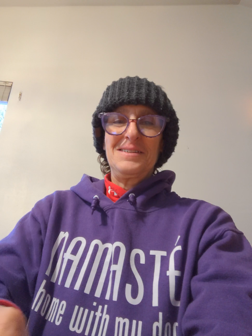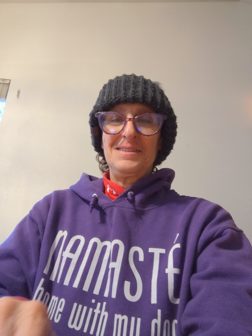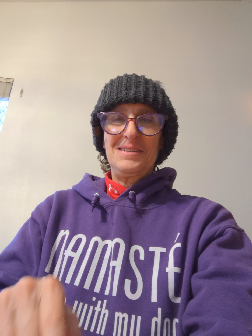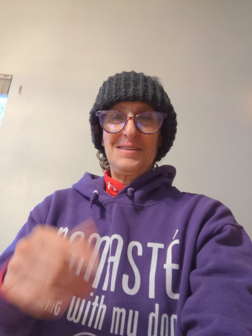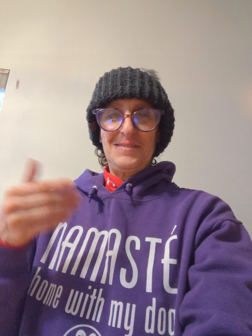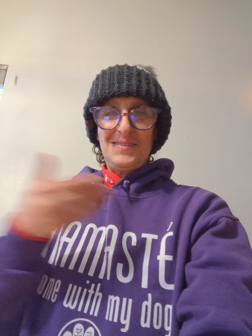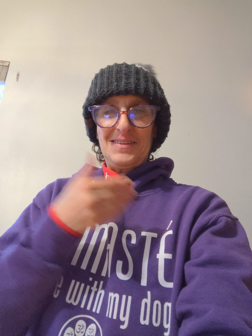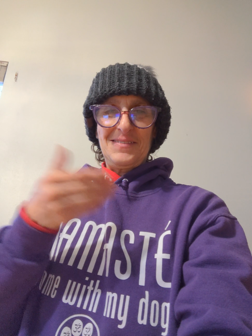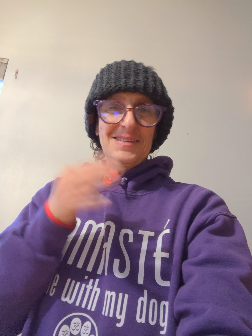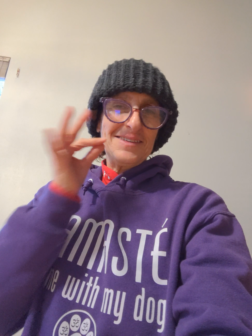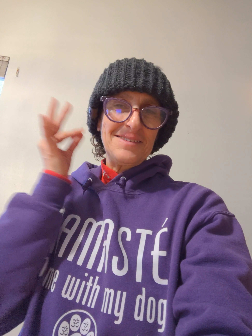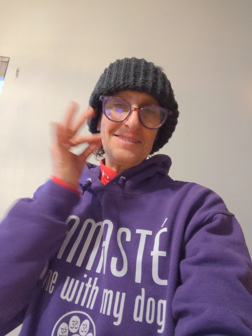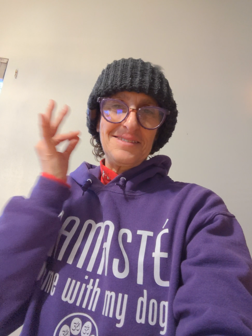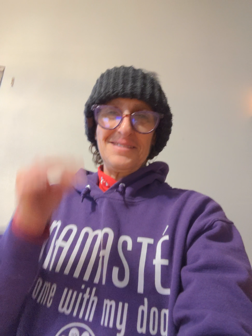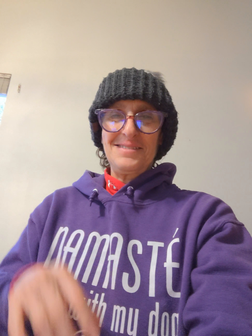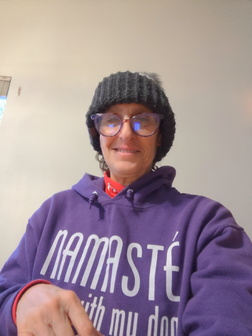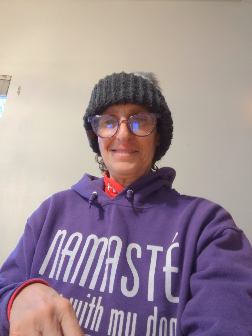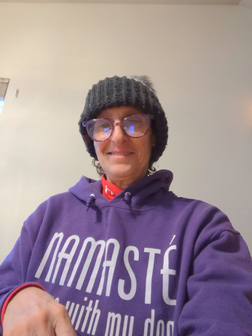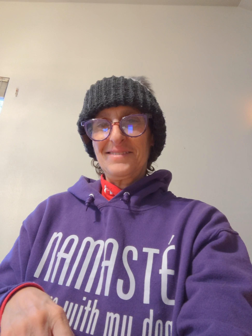kitty